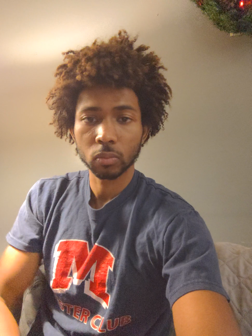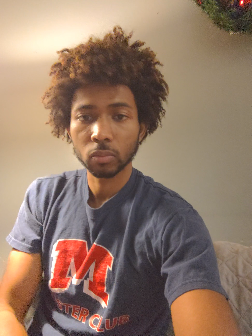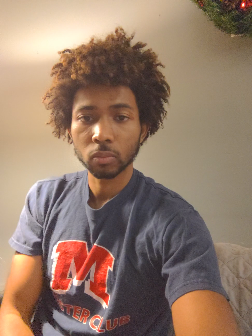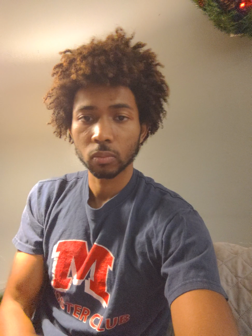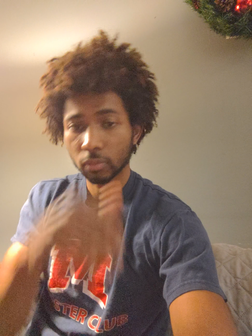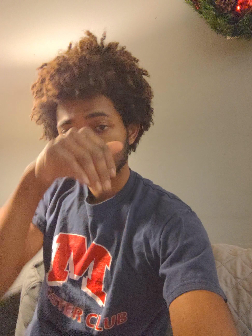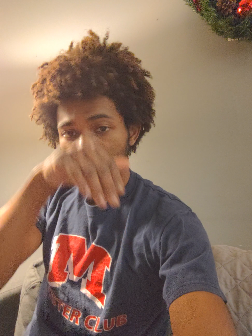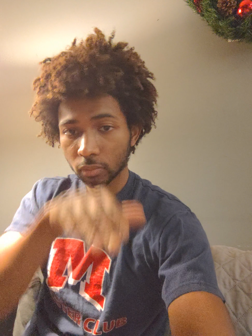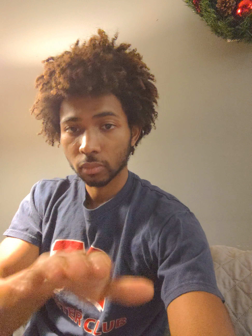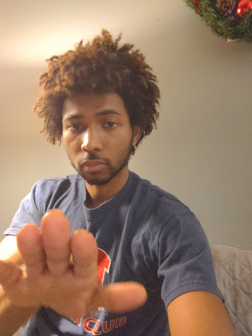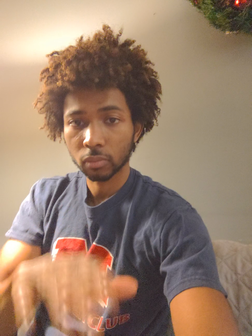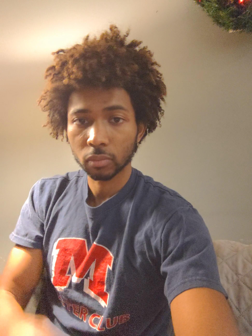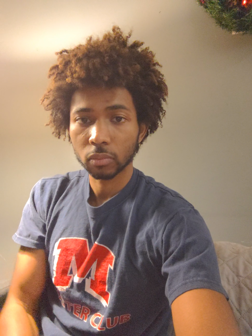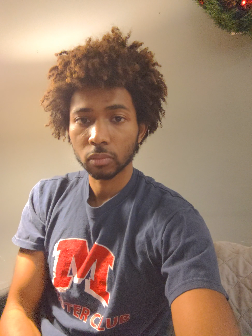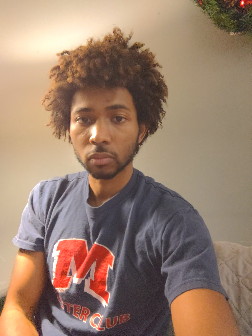elephant